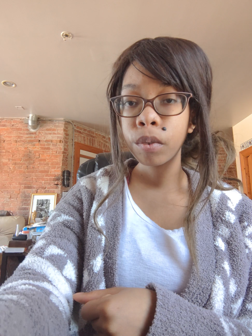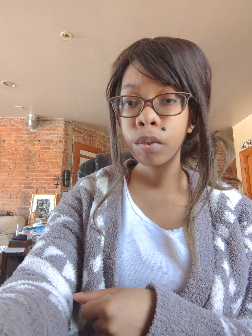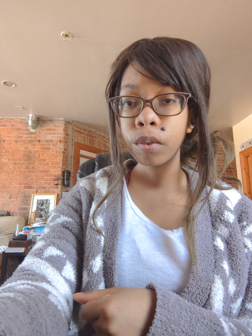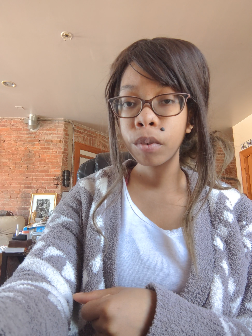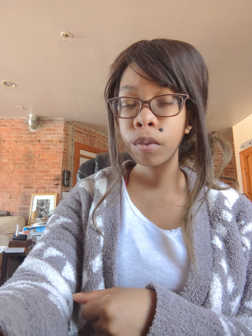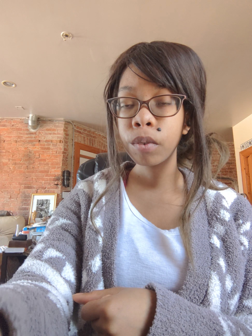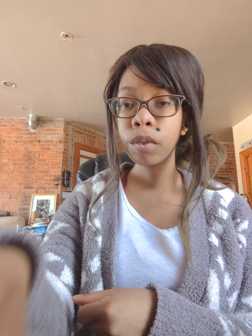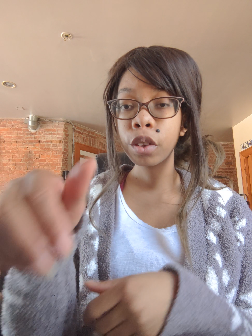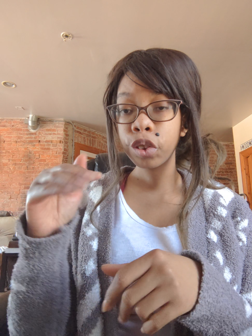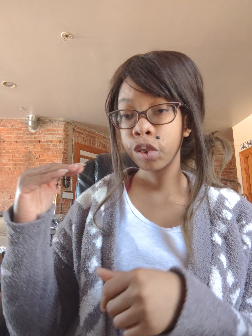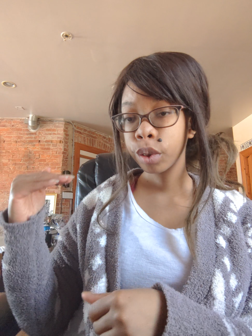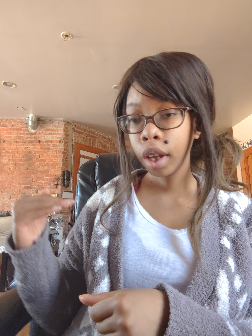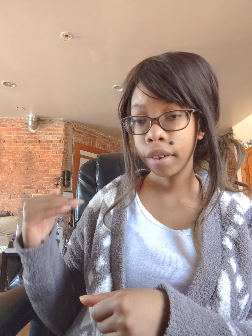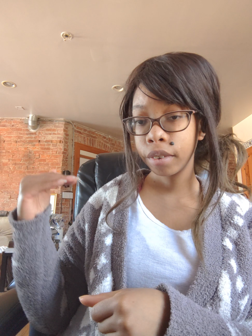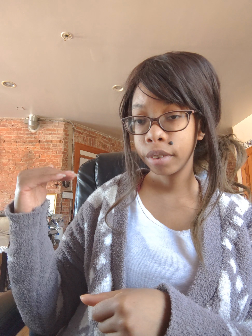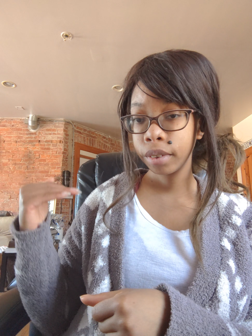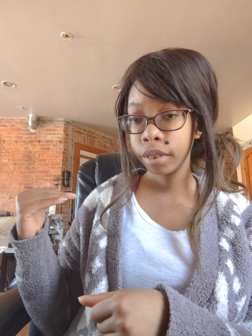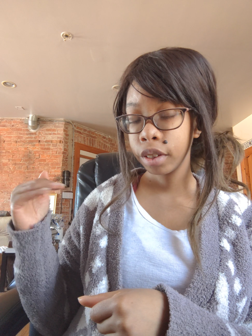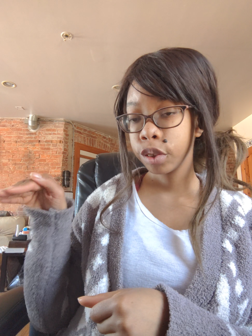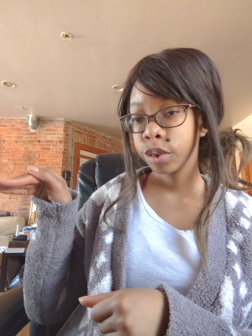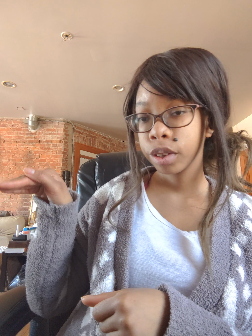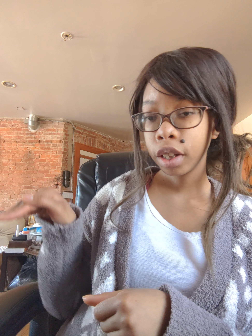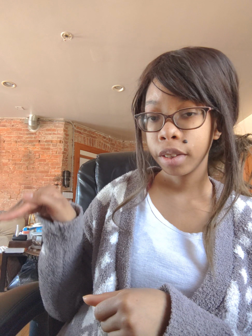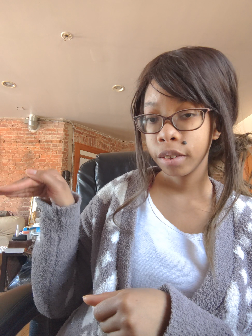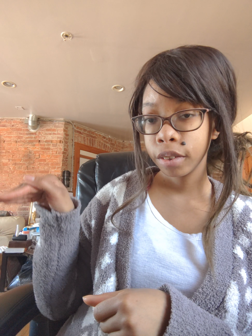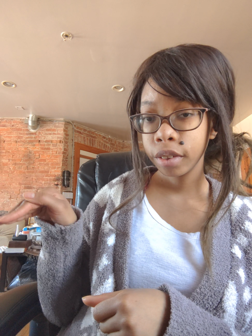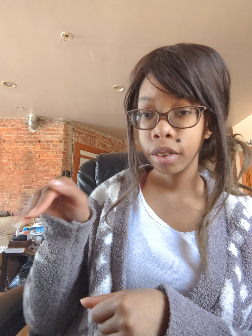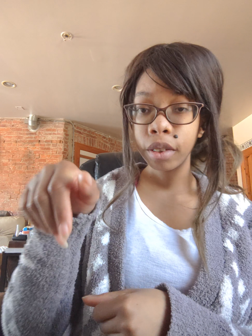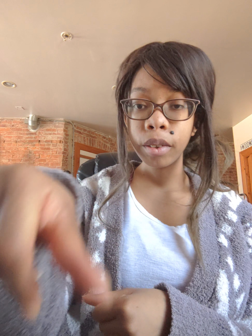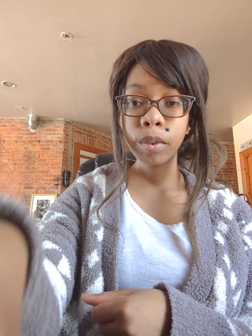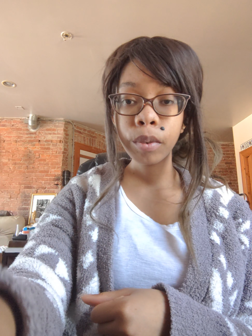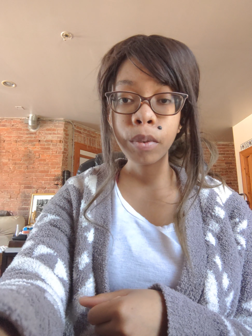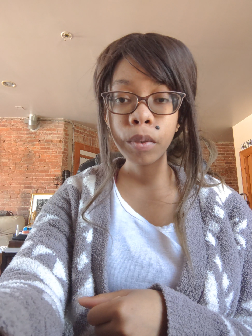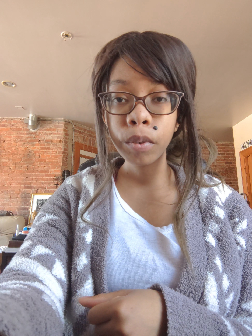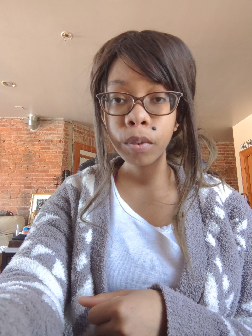child